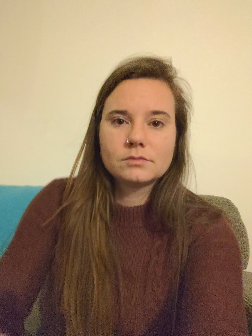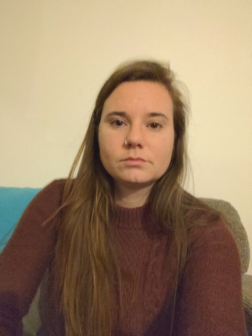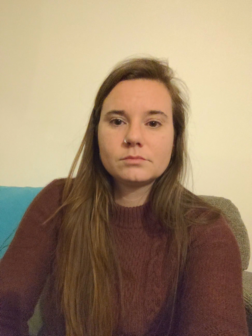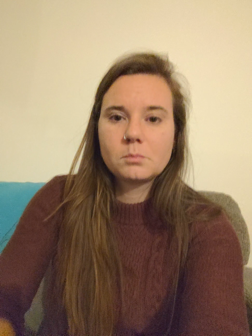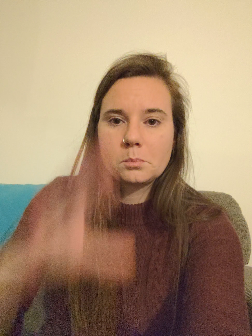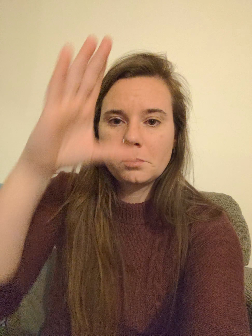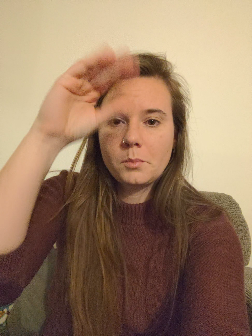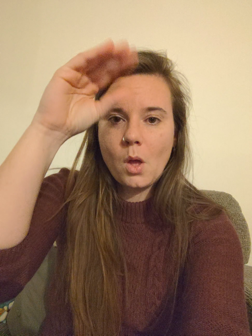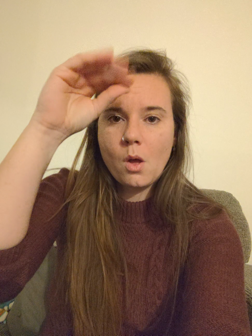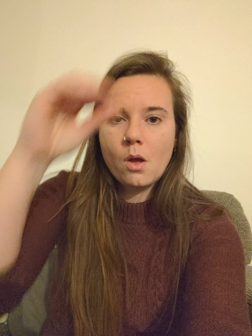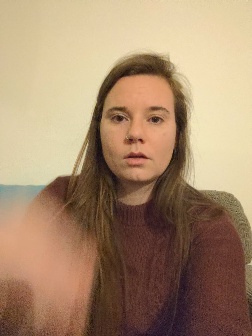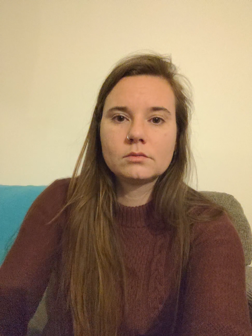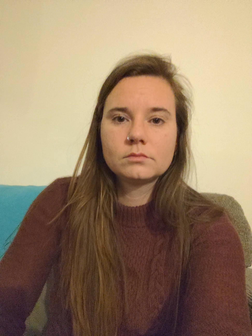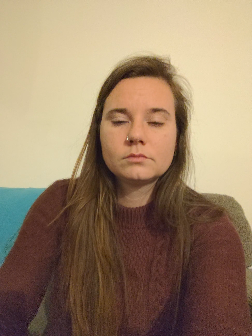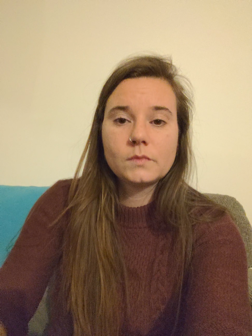boy